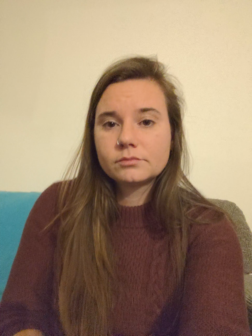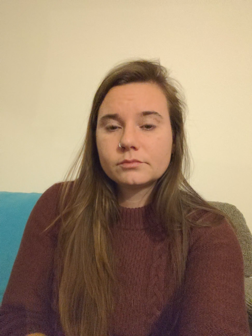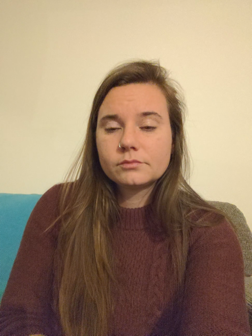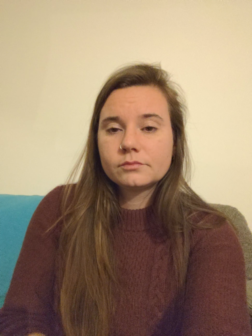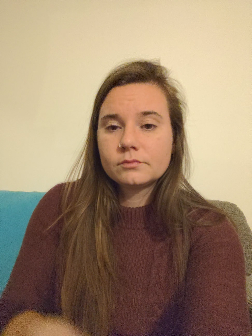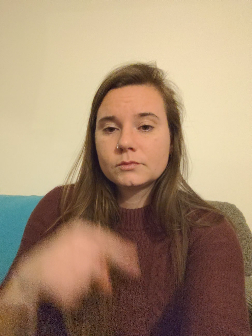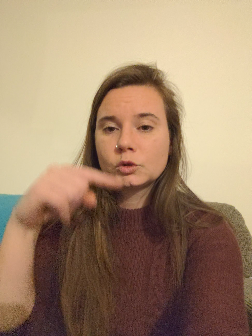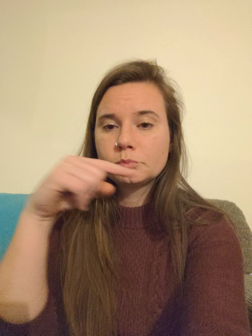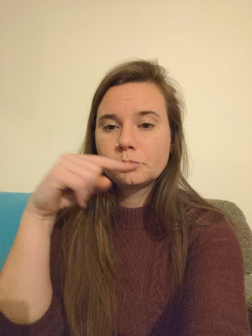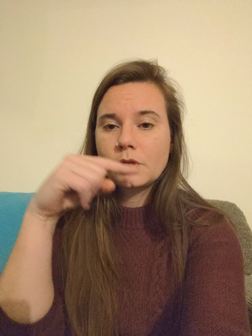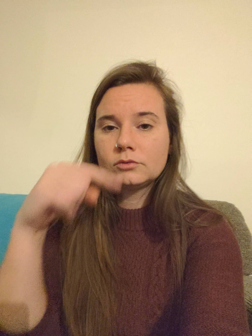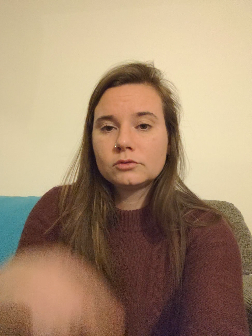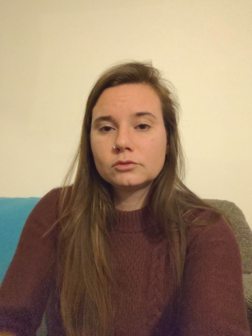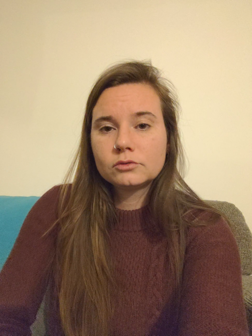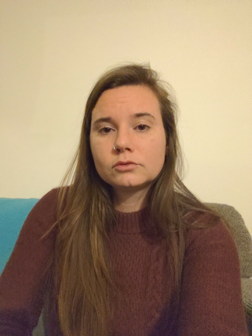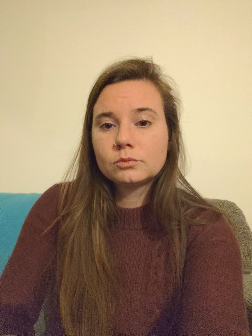toothbrush